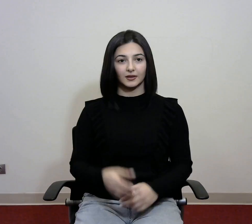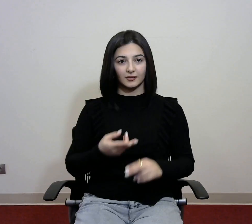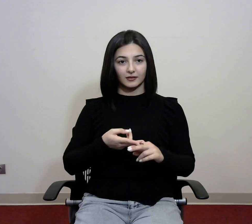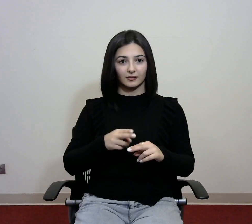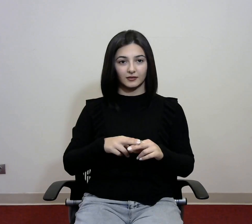bu